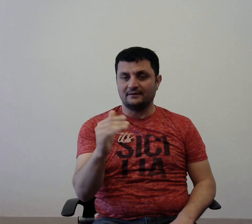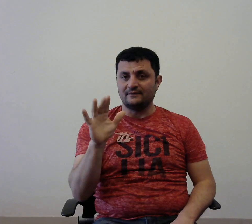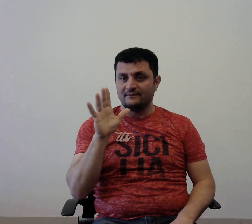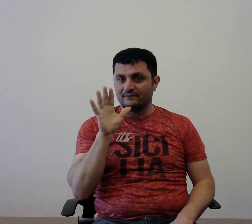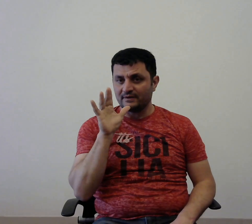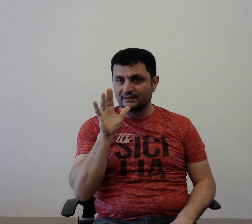vaxt